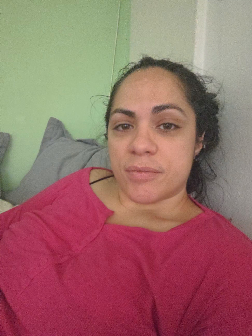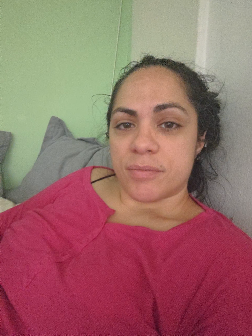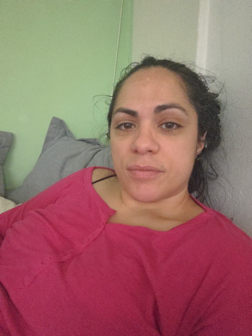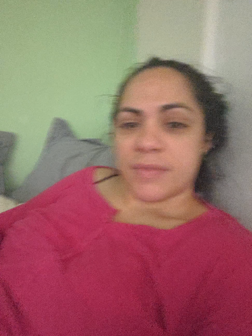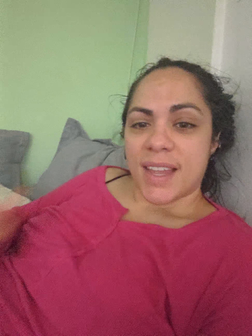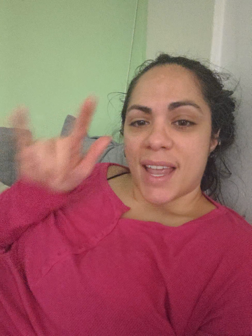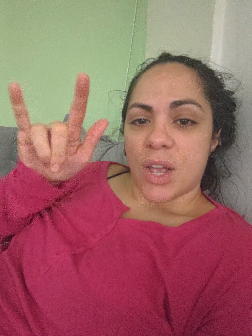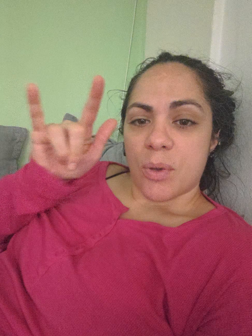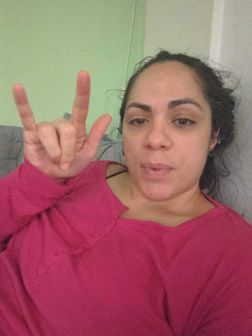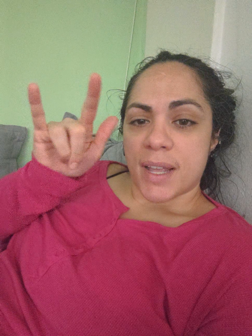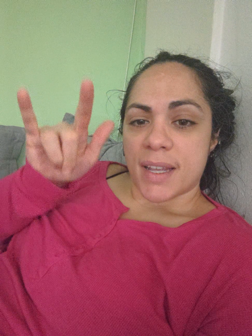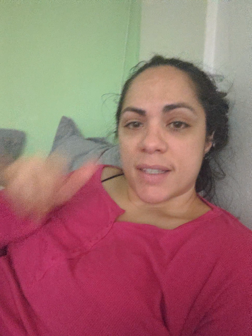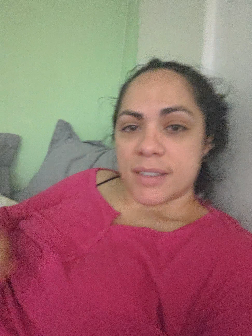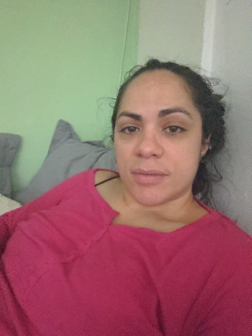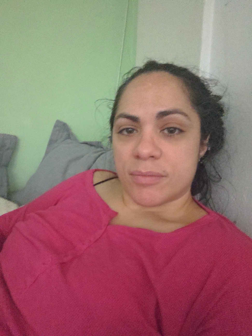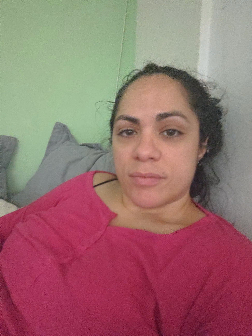airplane